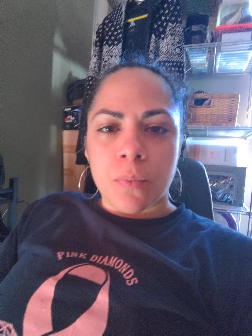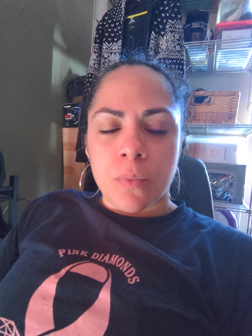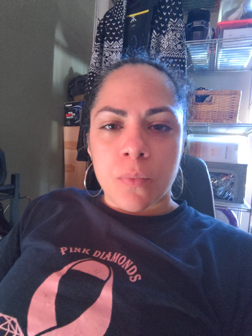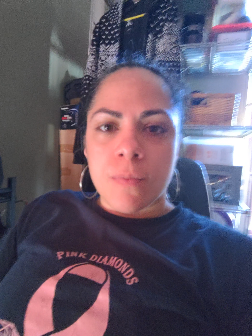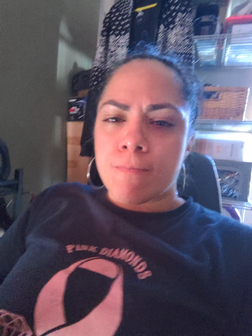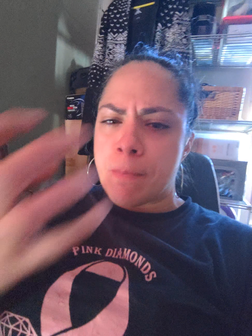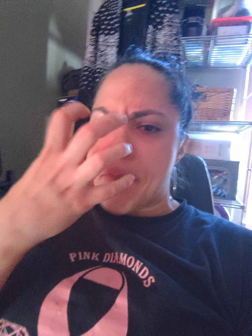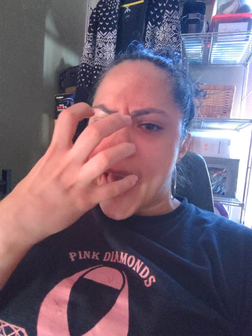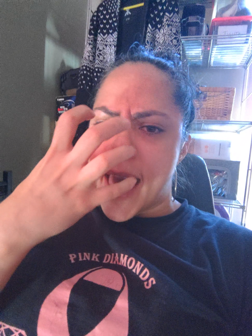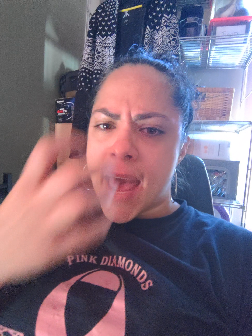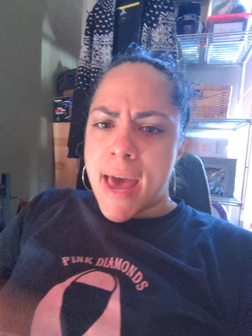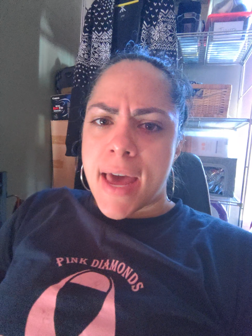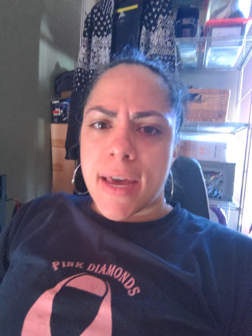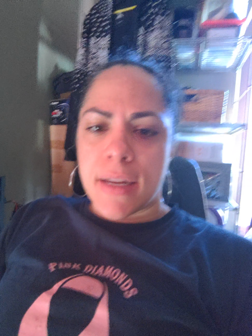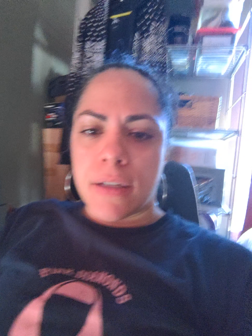mad